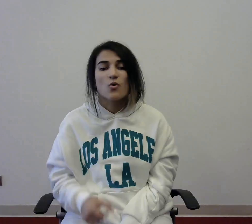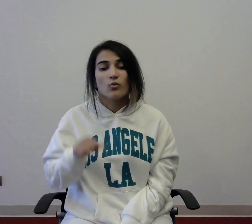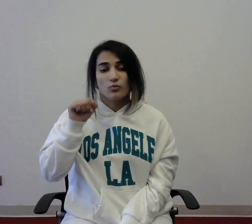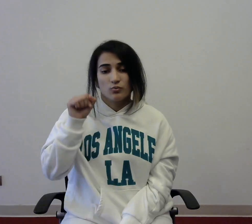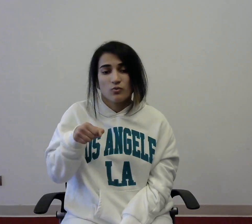olar